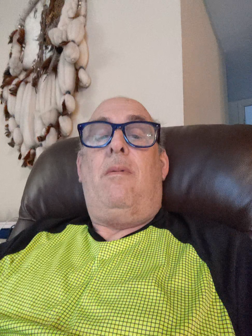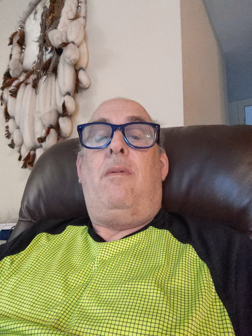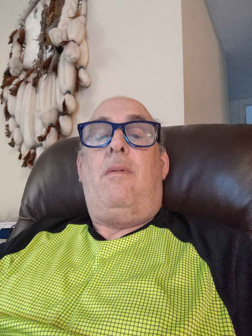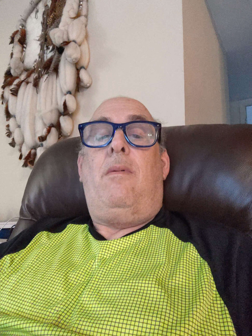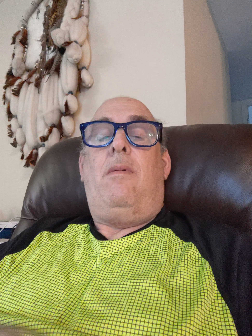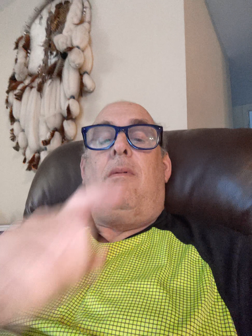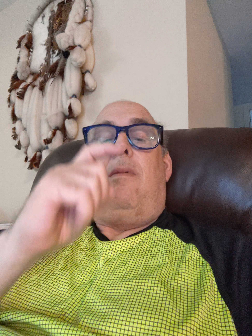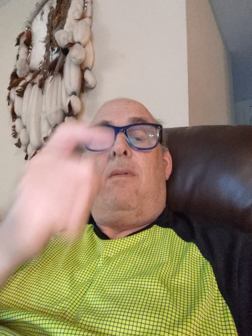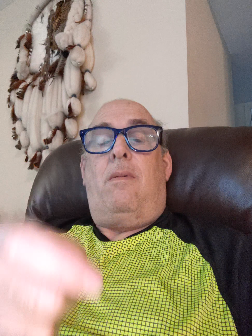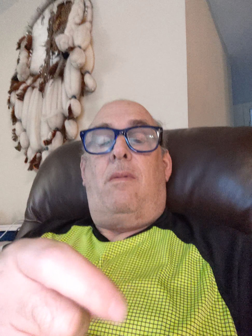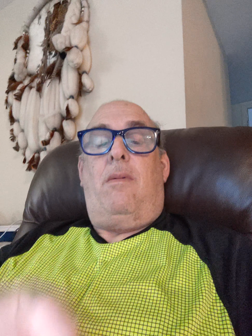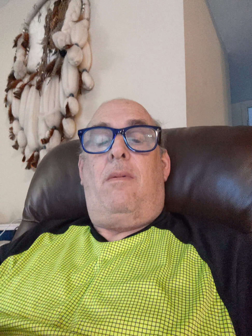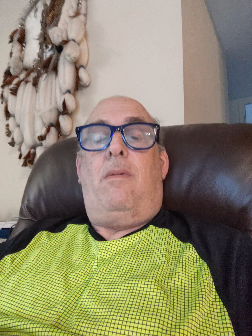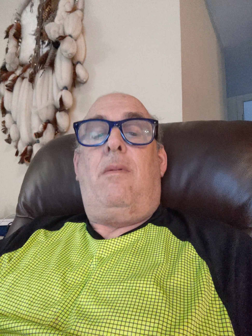gift